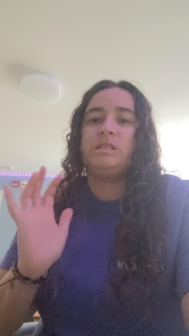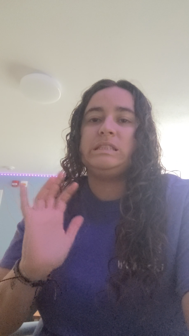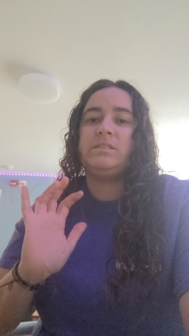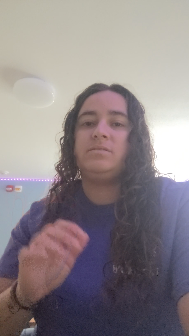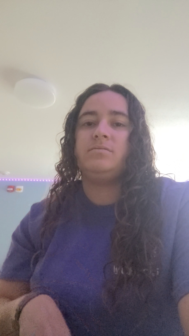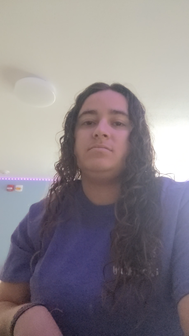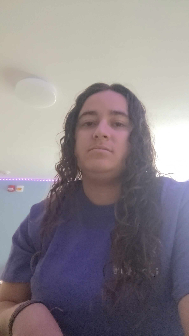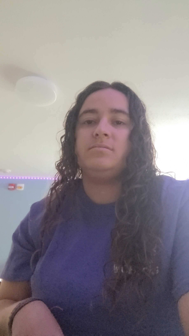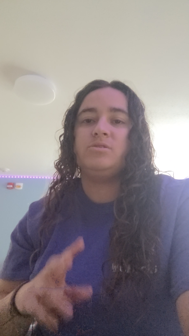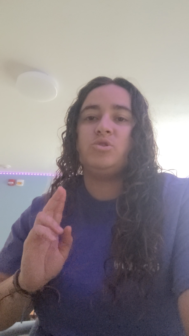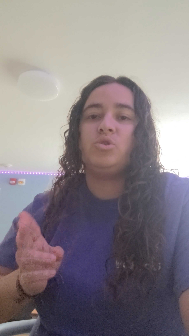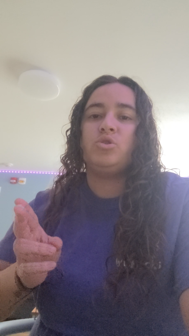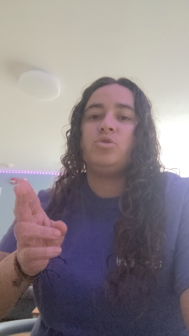hurry